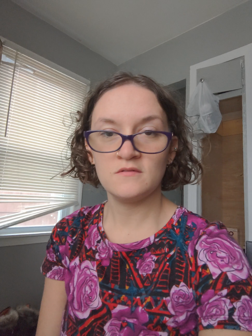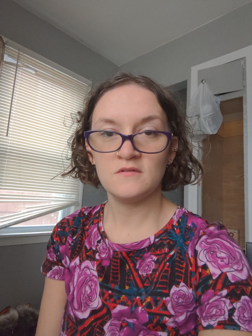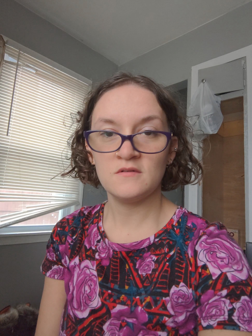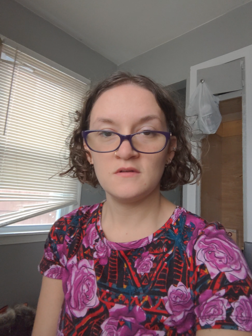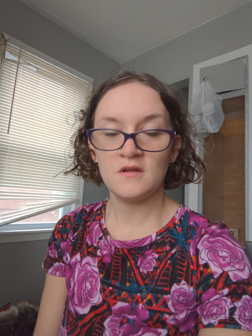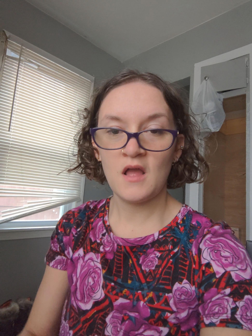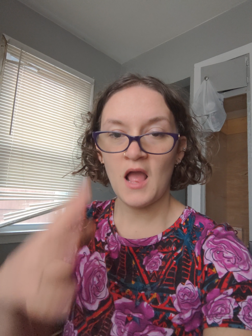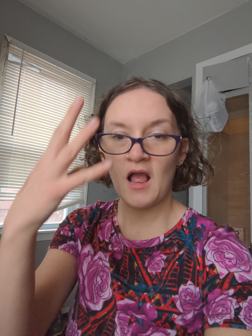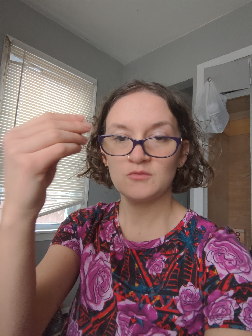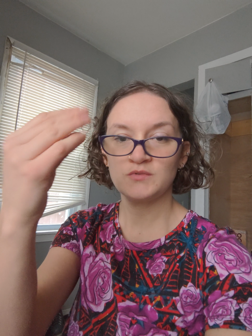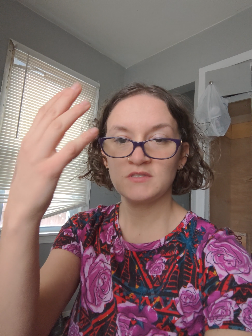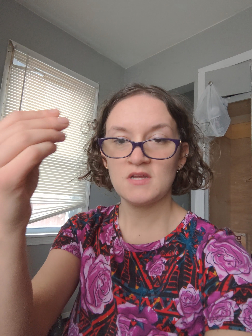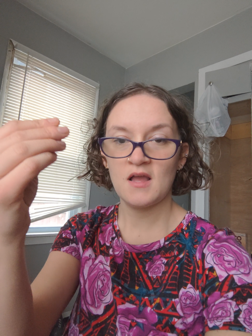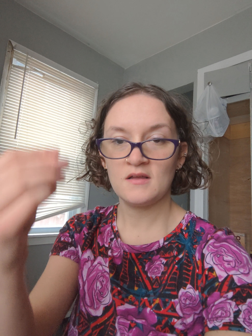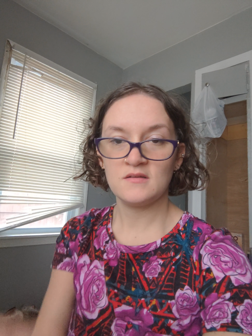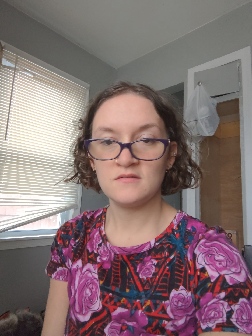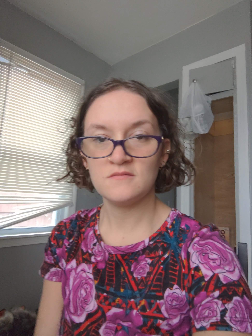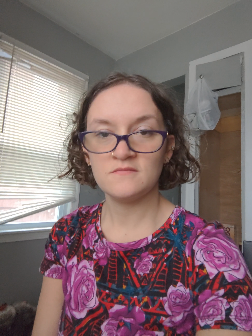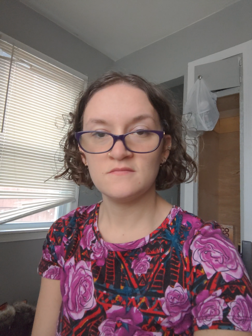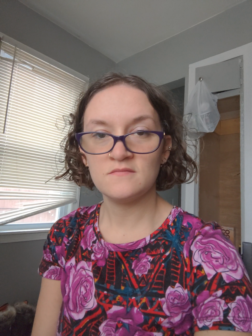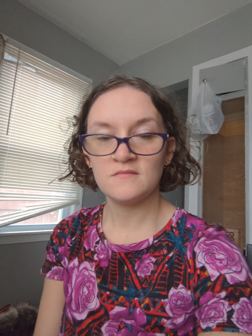outside